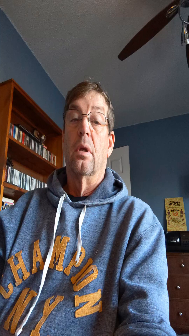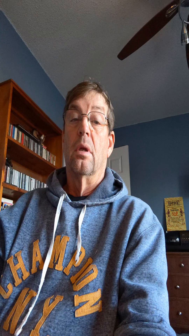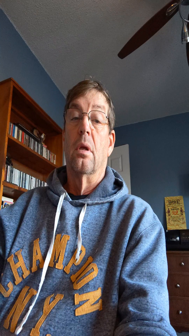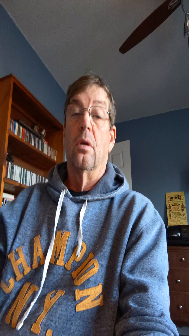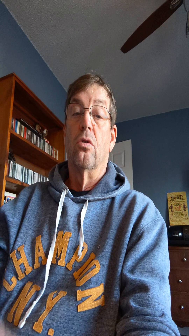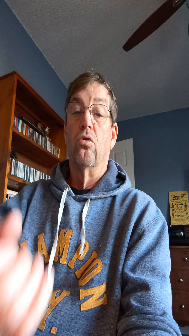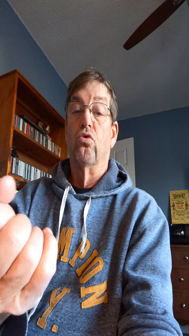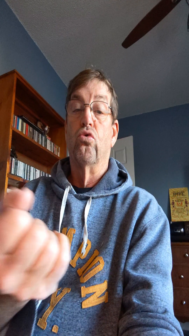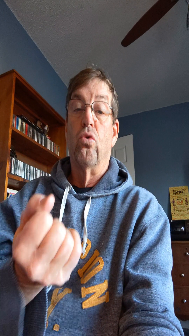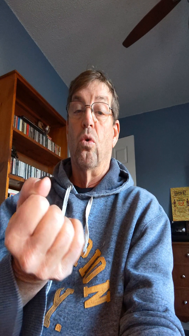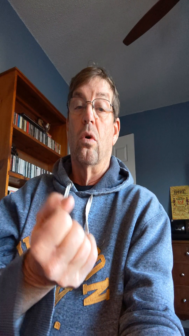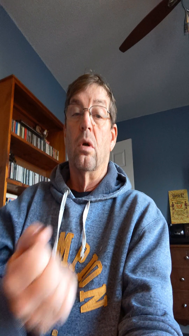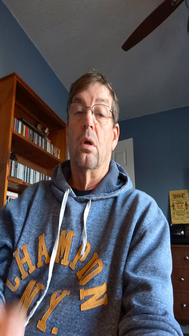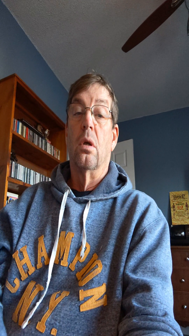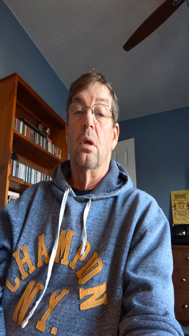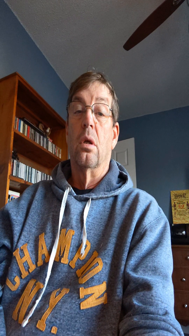drawer